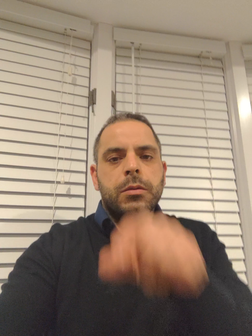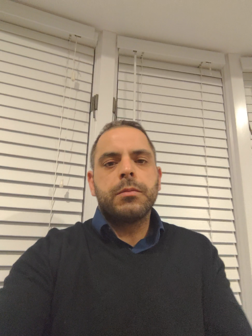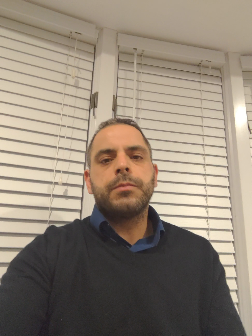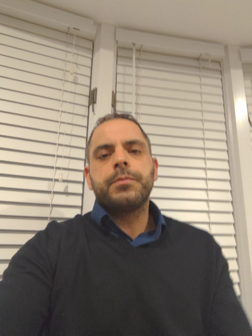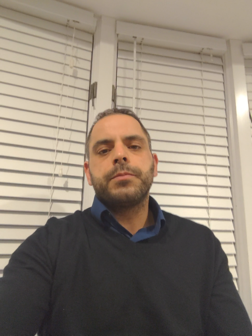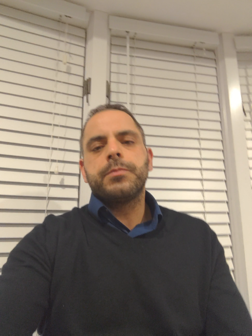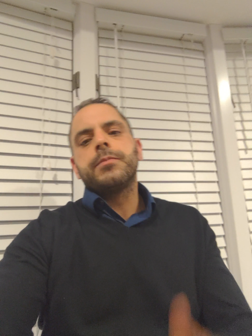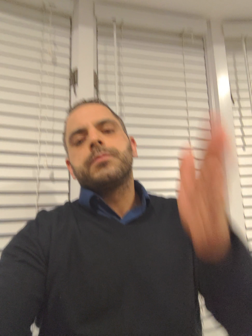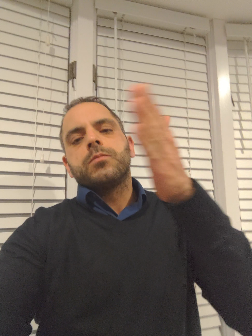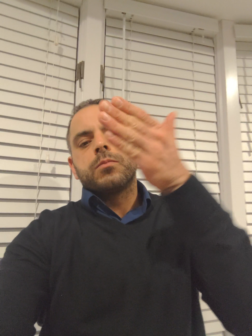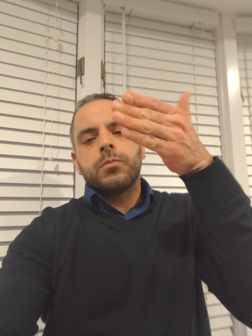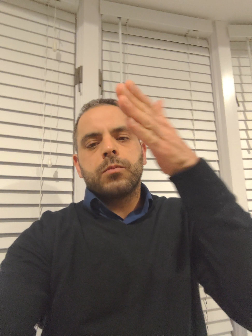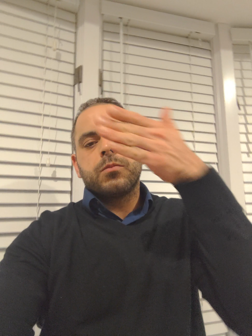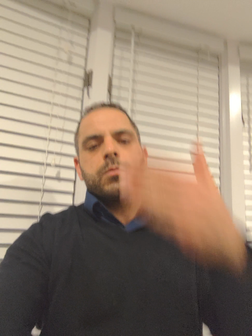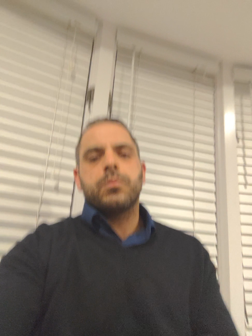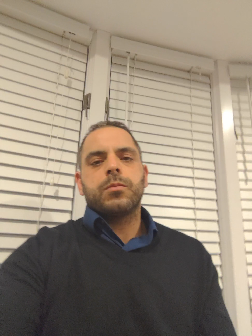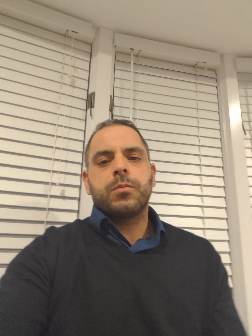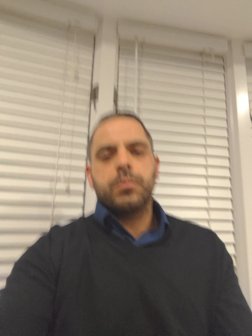flag